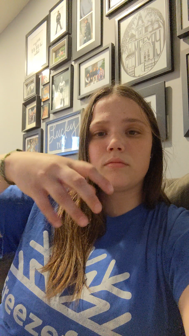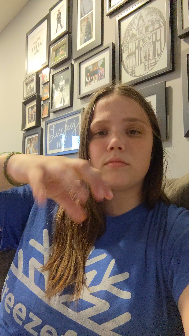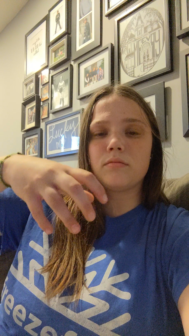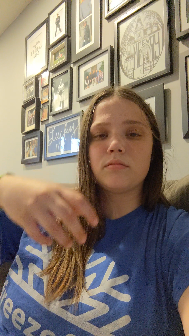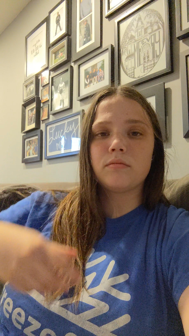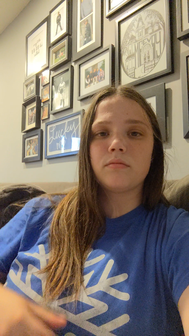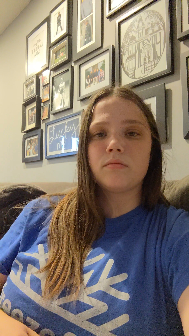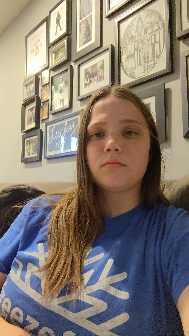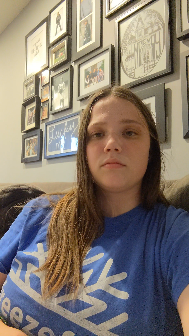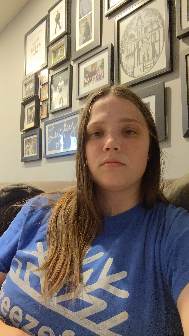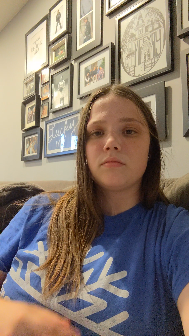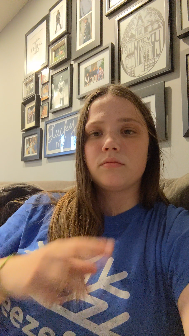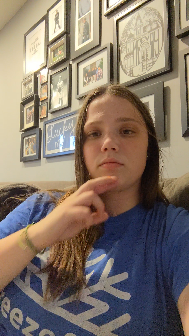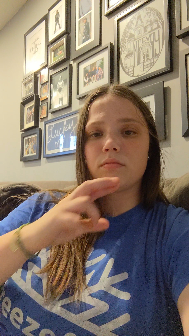are